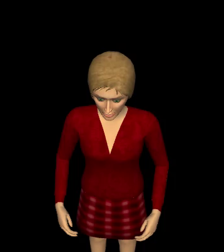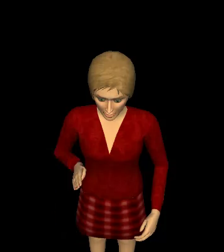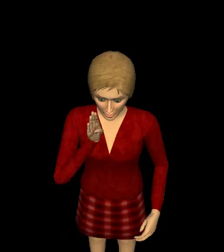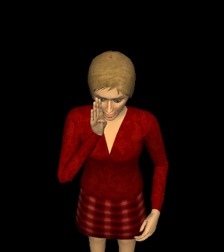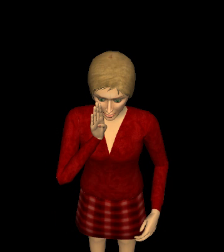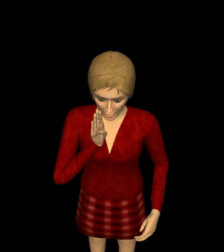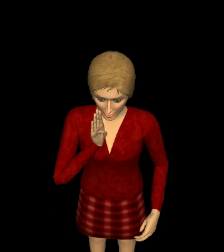من فضلك